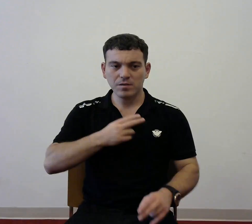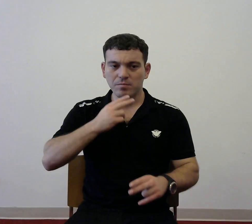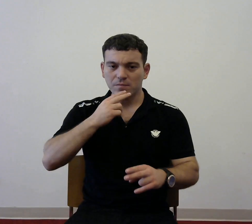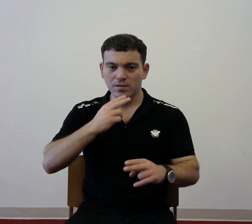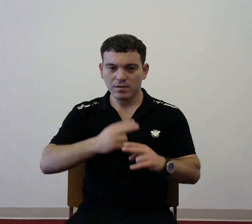bacı